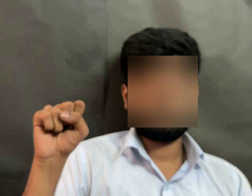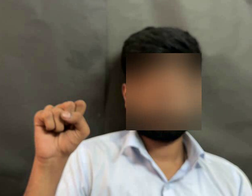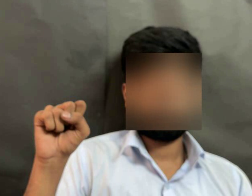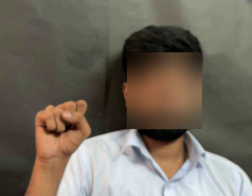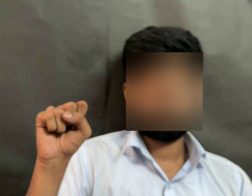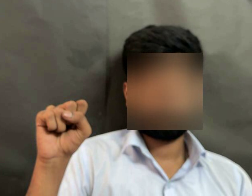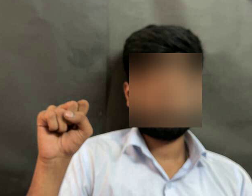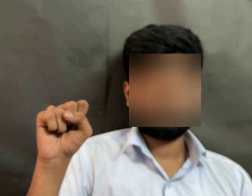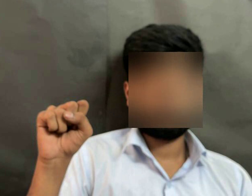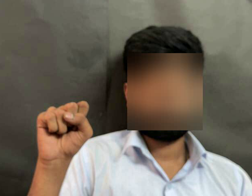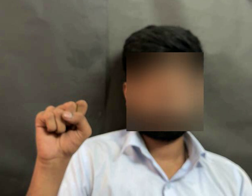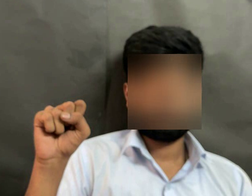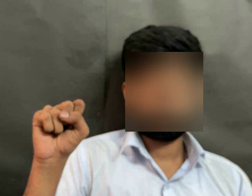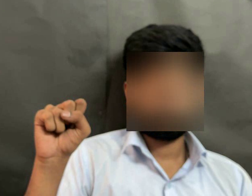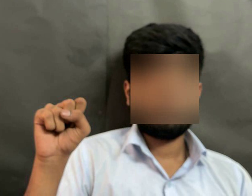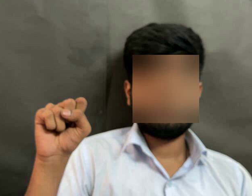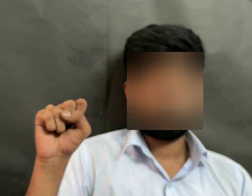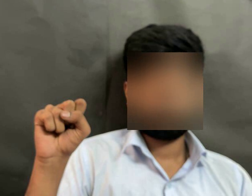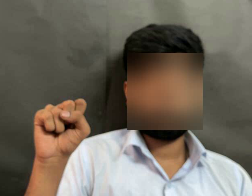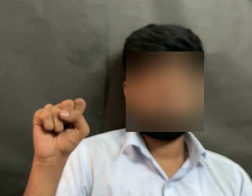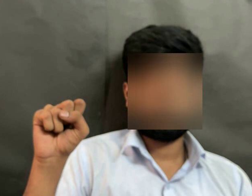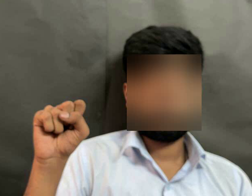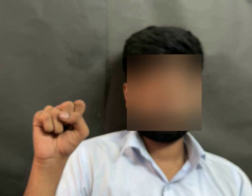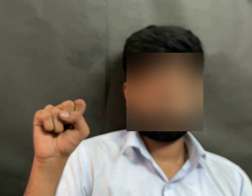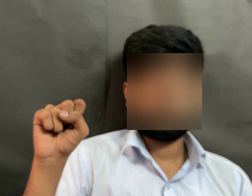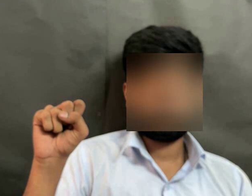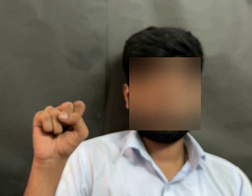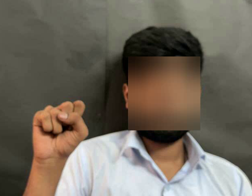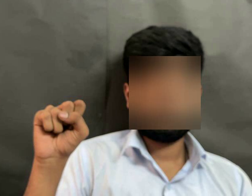S